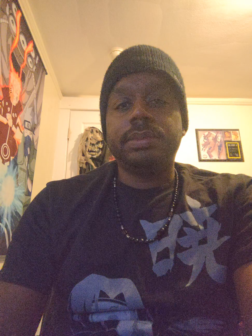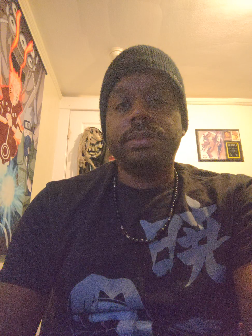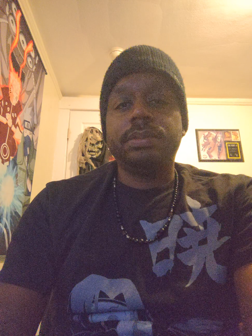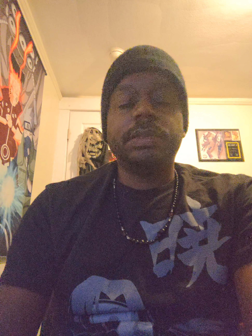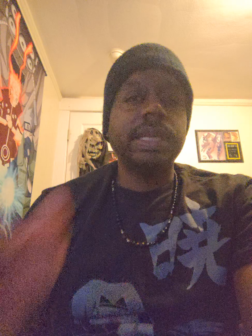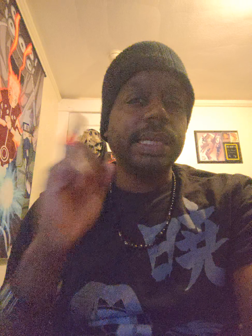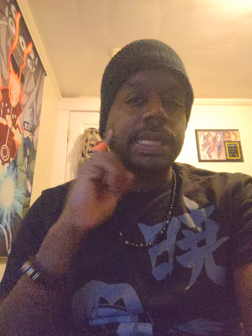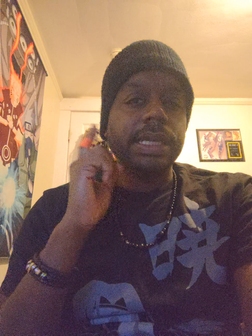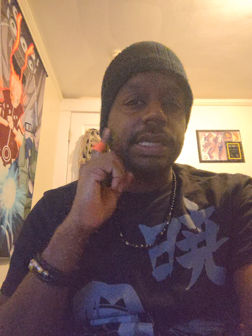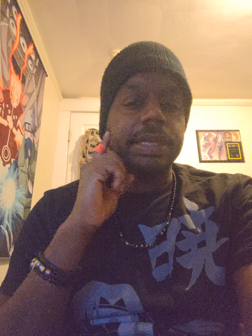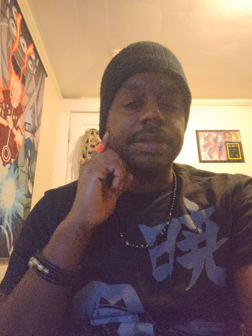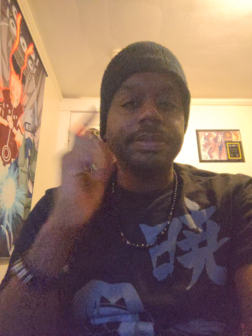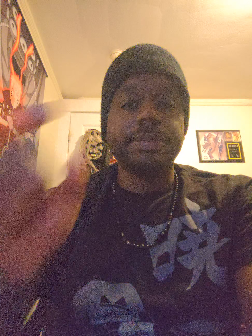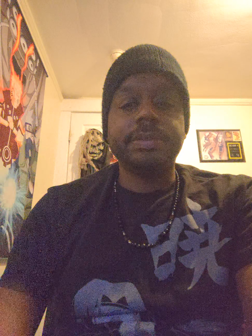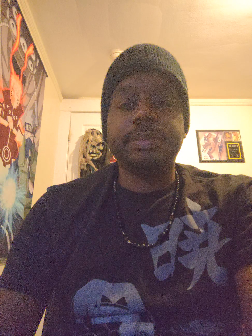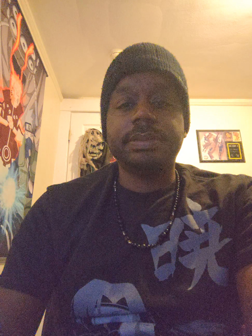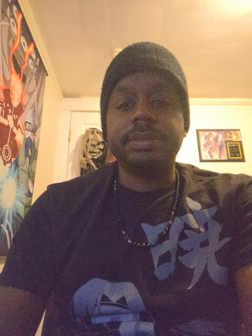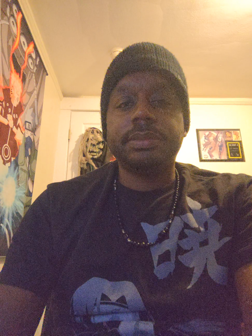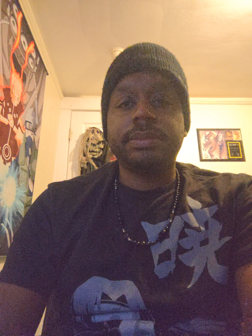hear